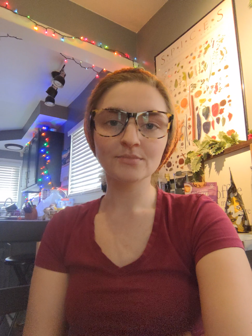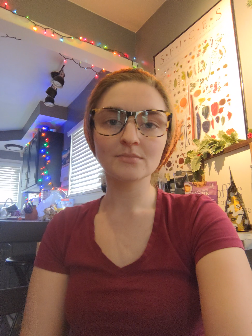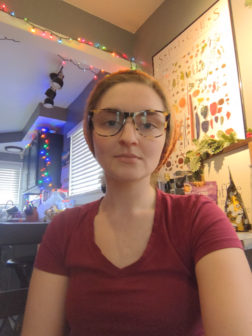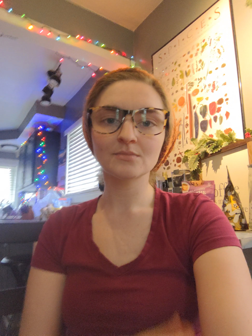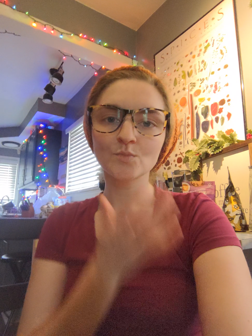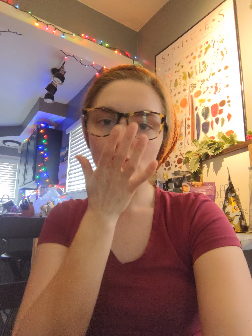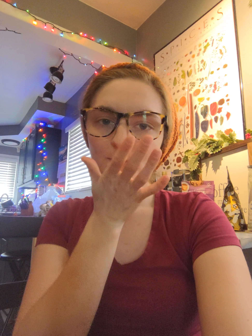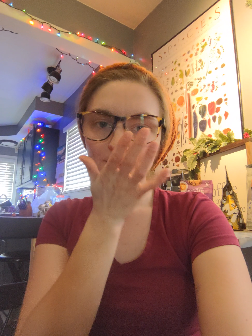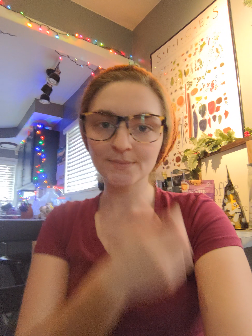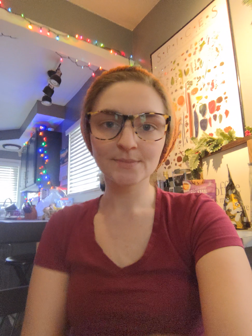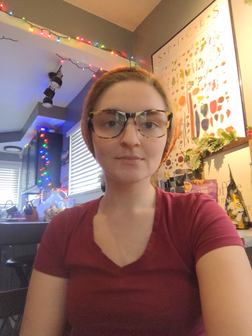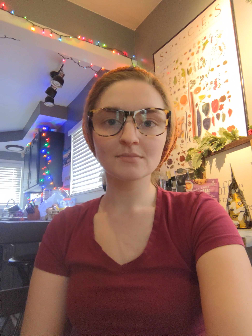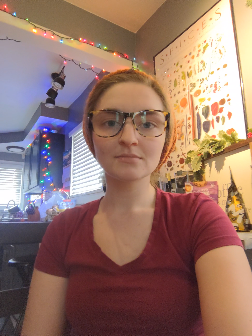grass